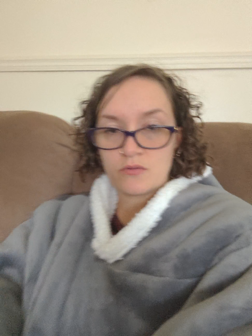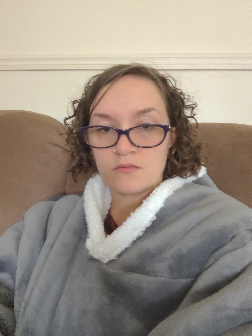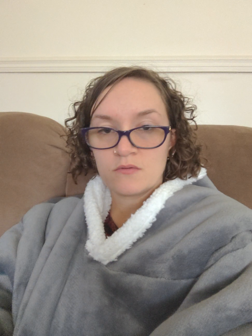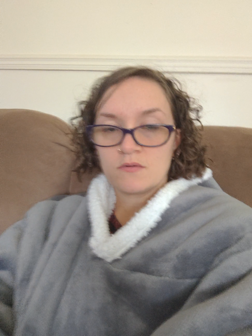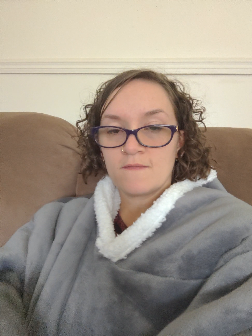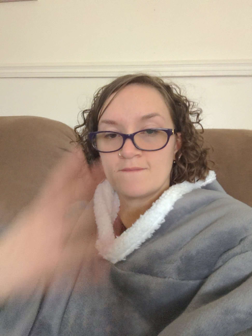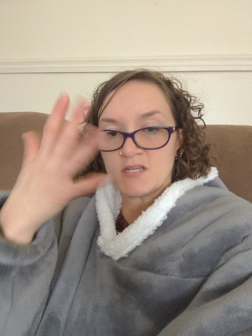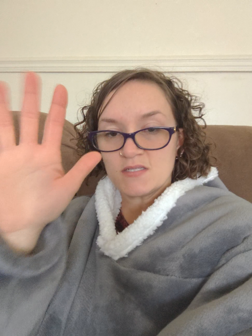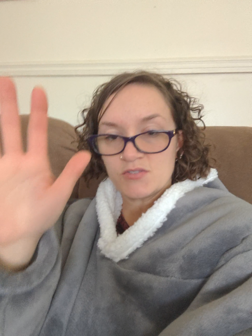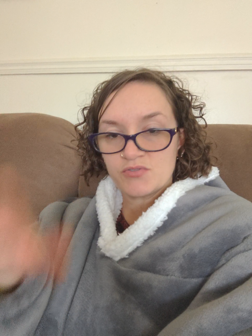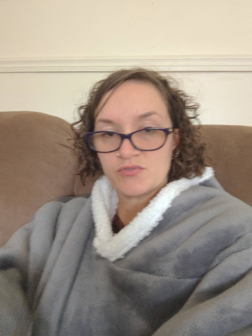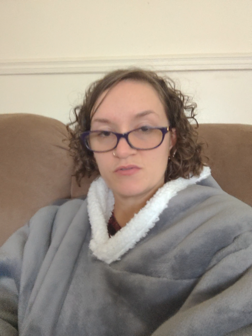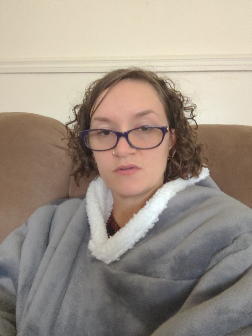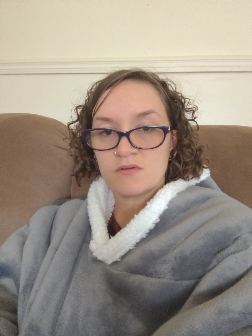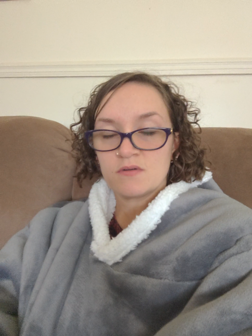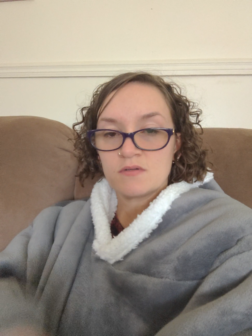finish